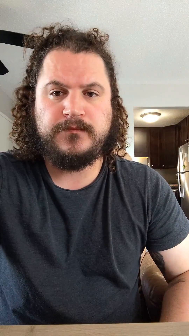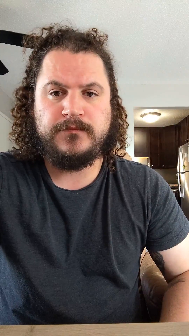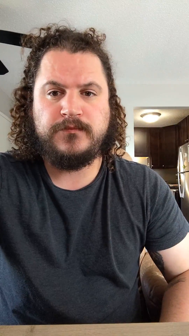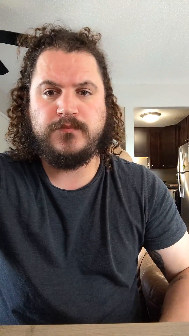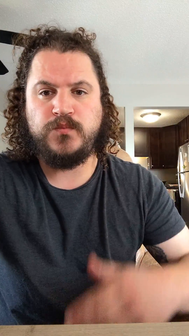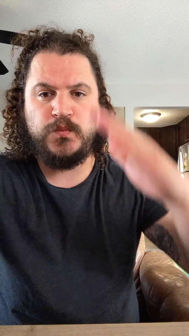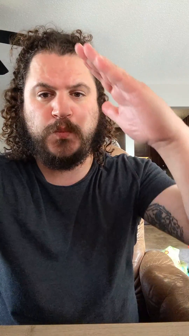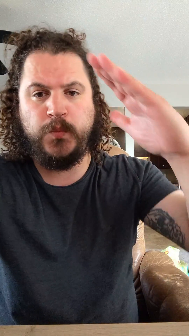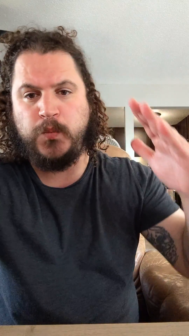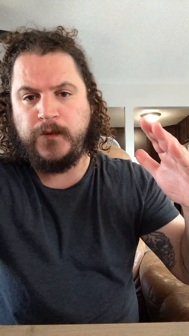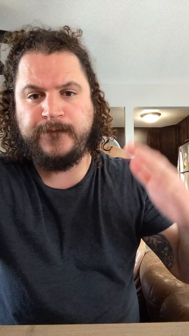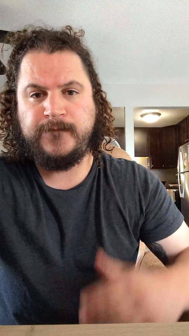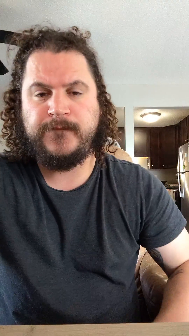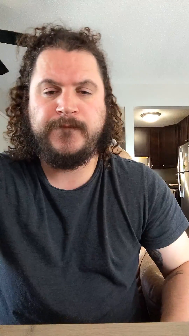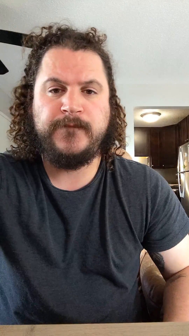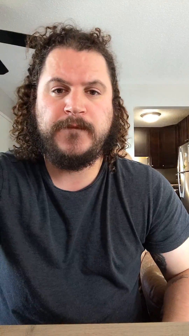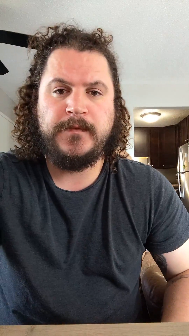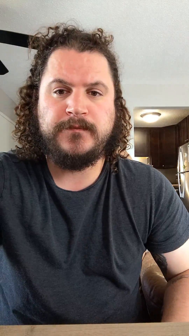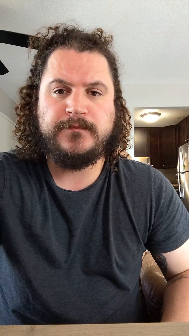roof